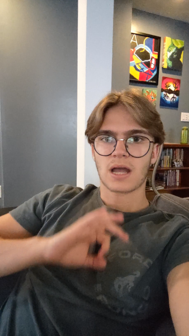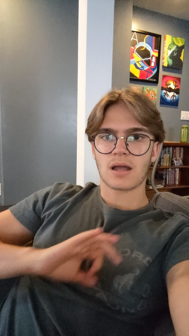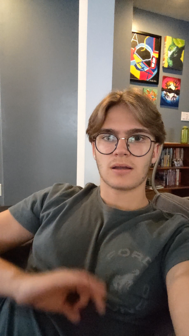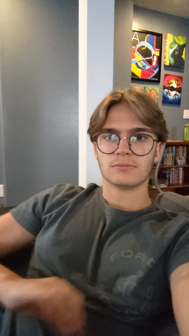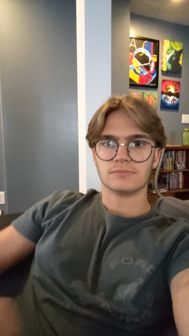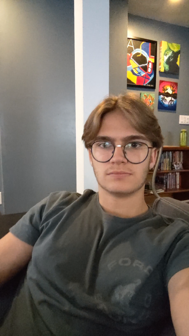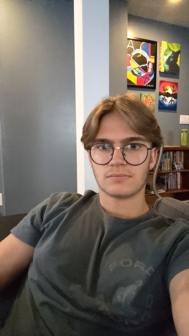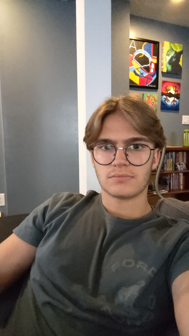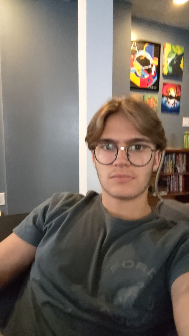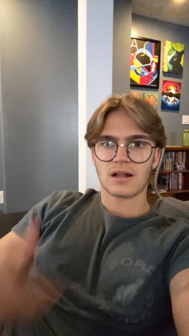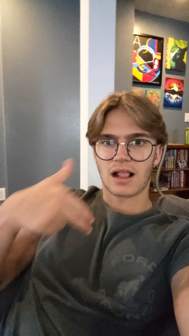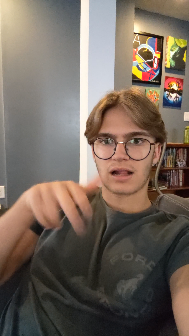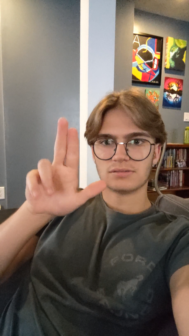lick